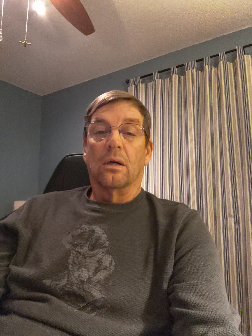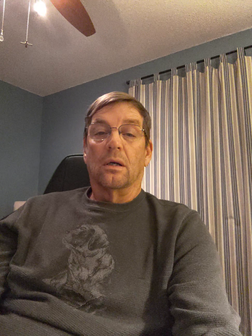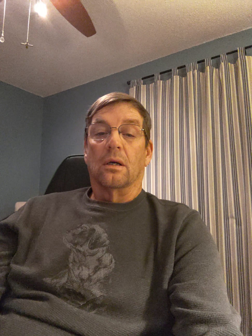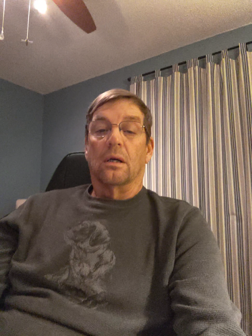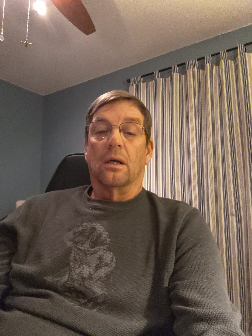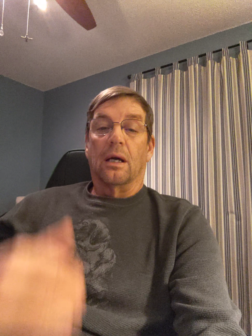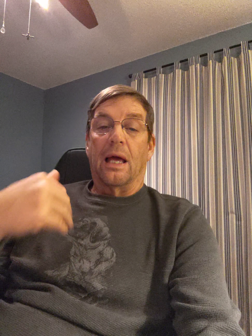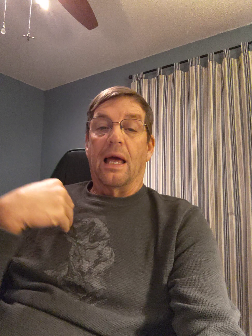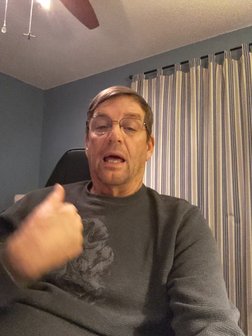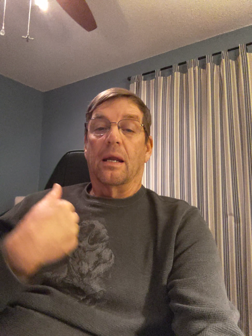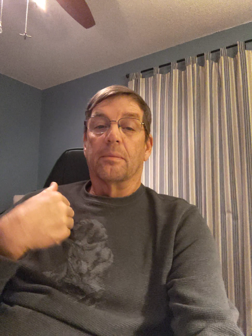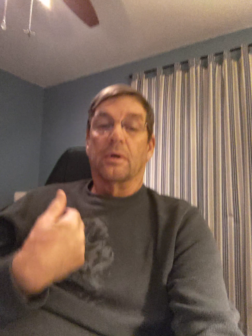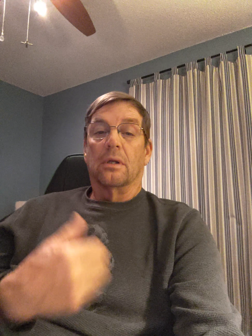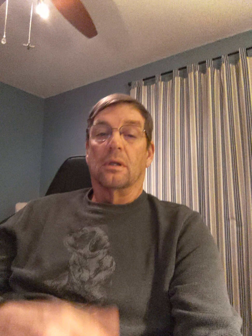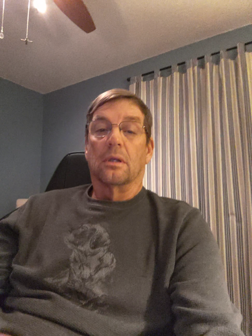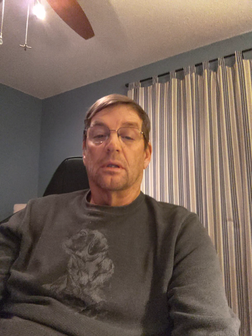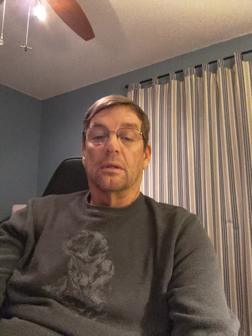animal